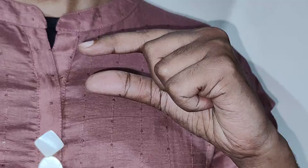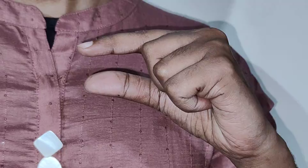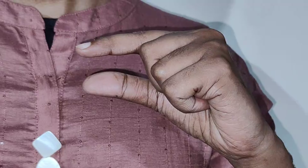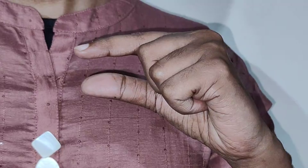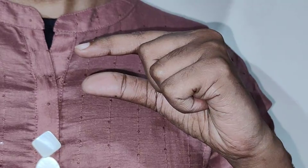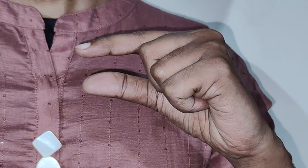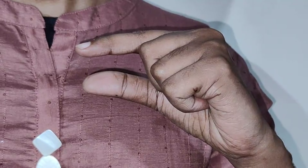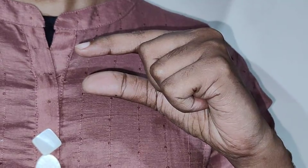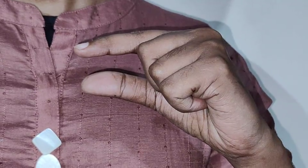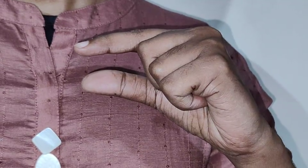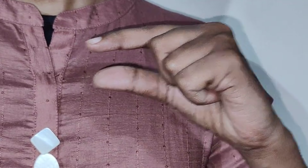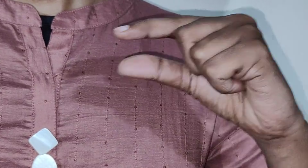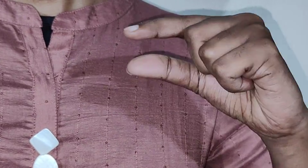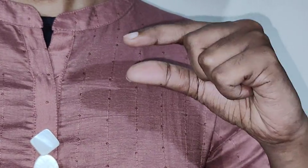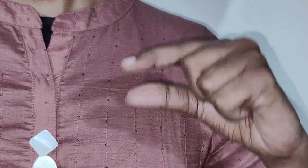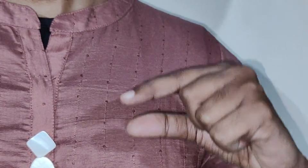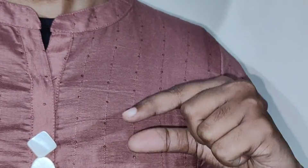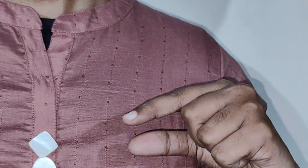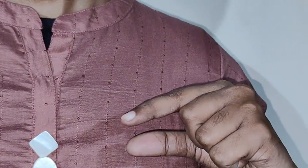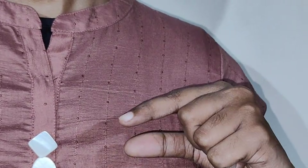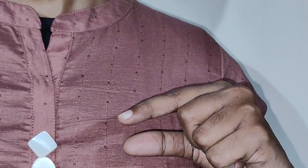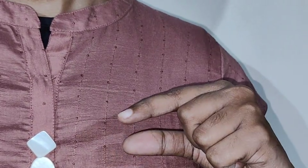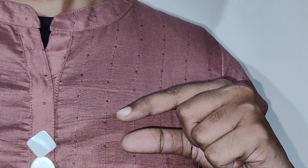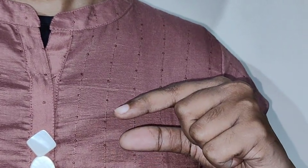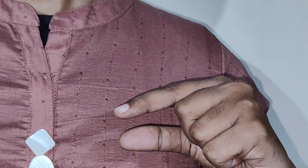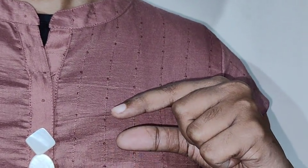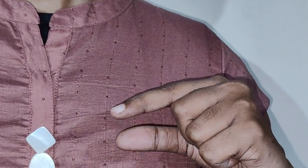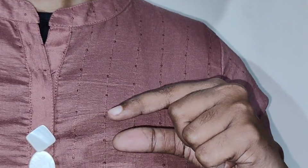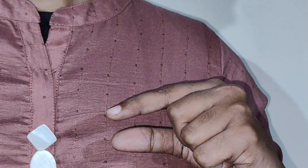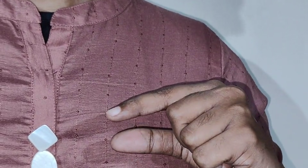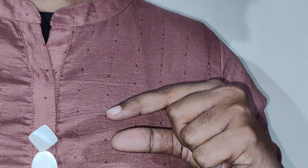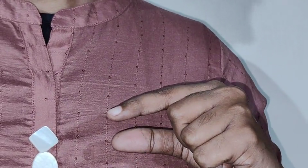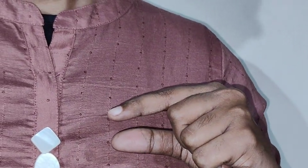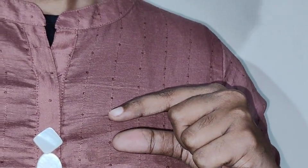ഊ